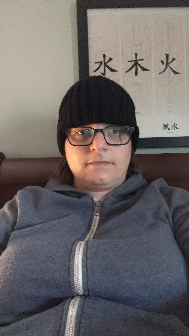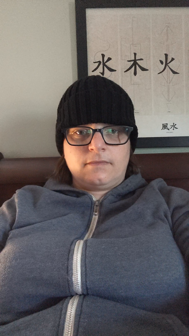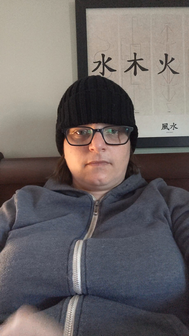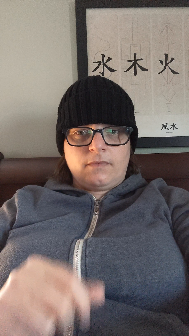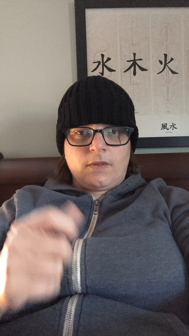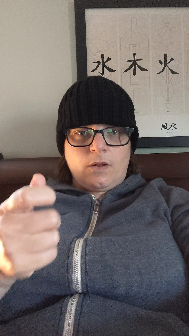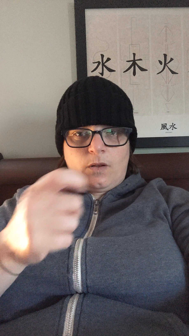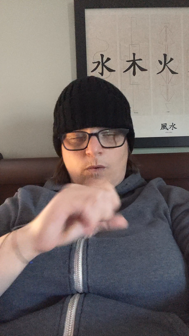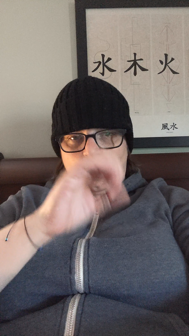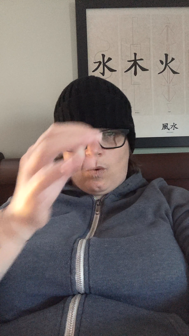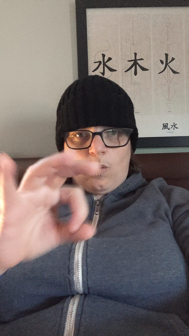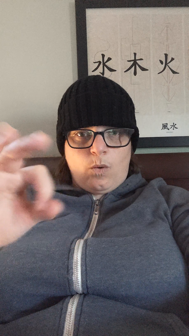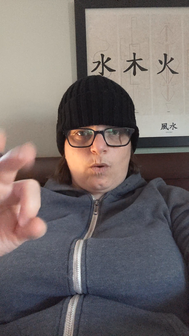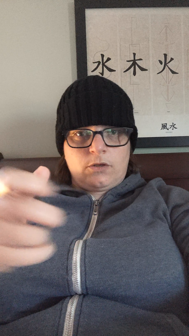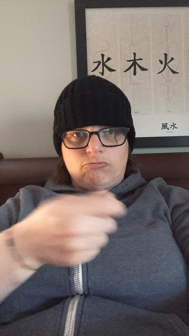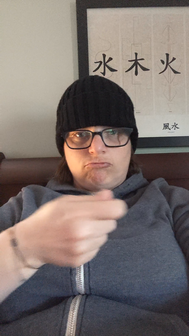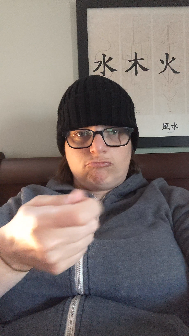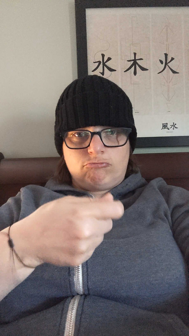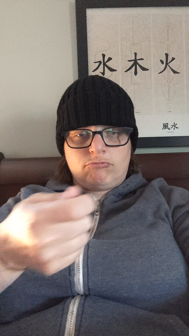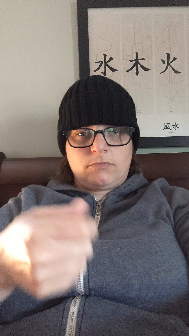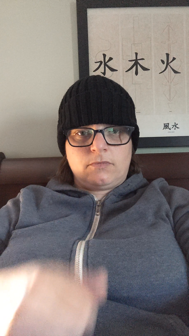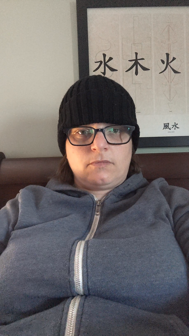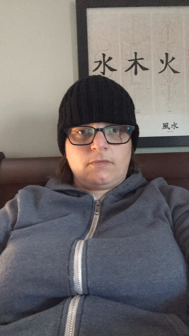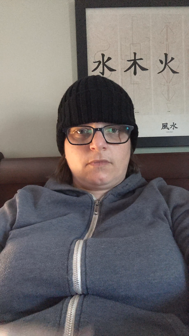hose